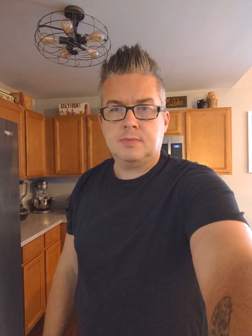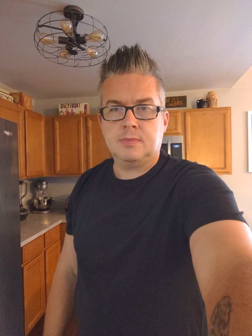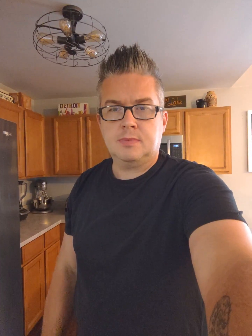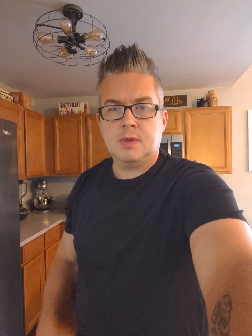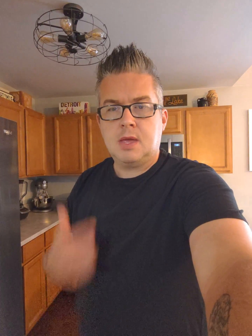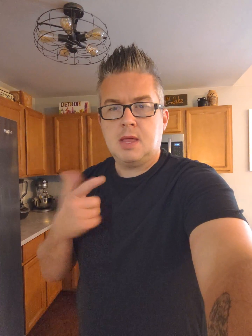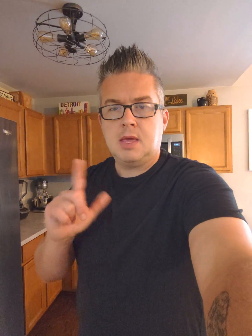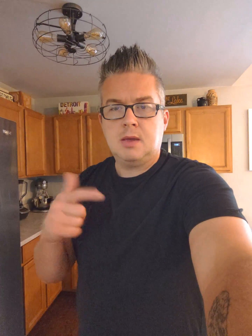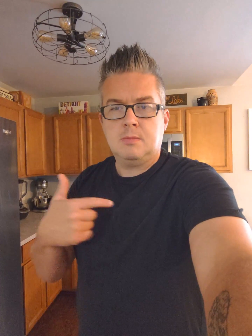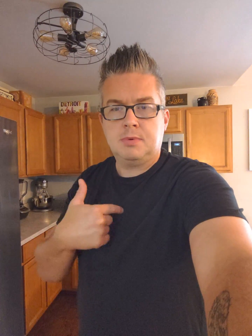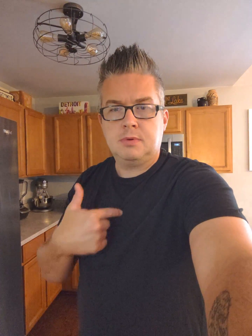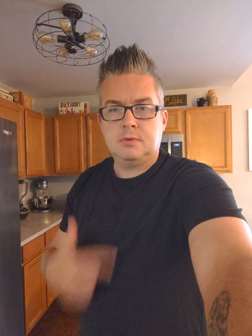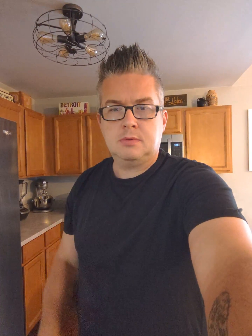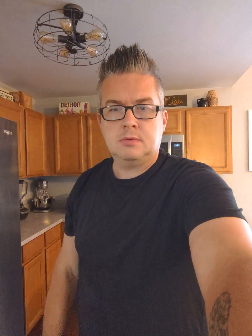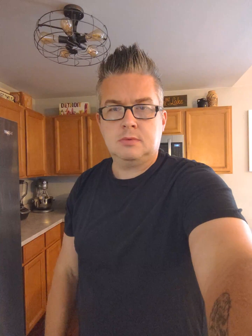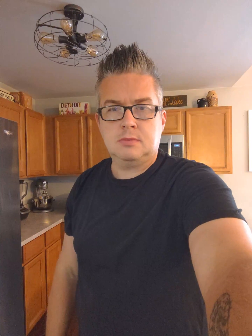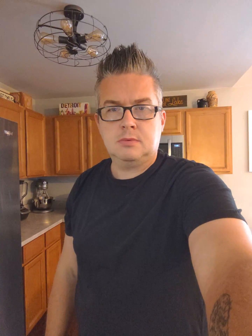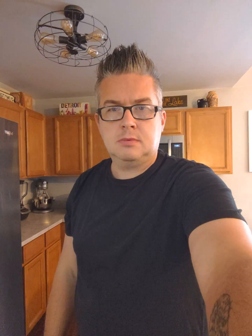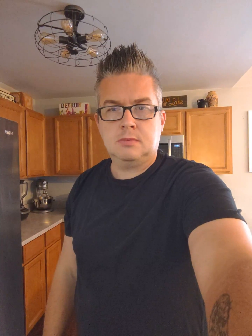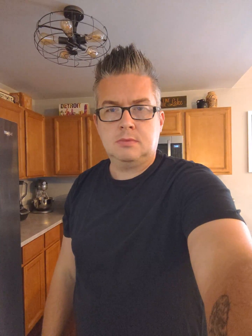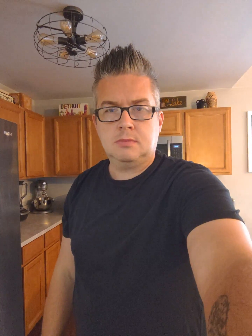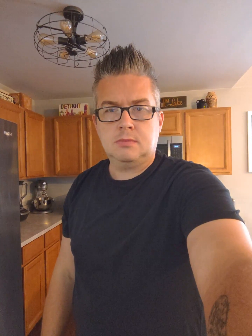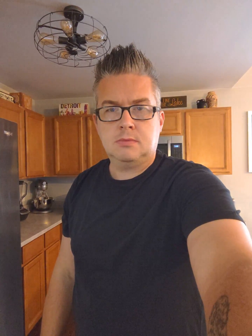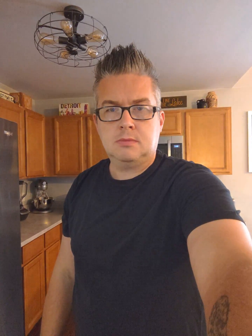let me